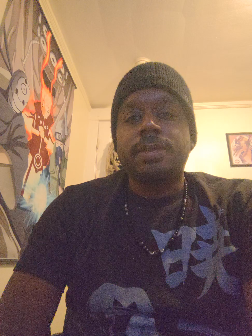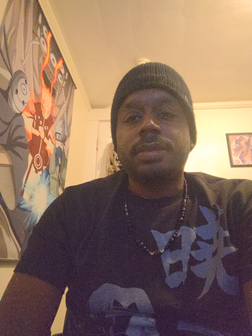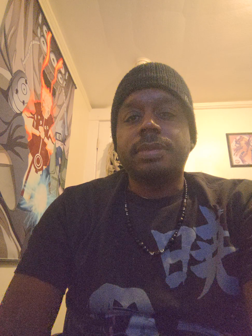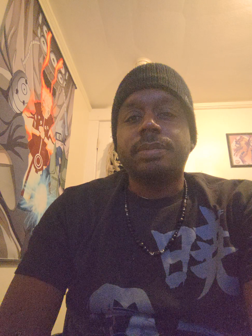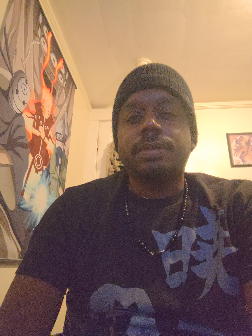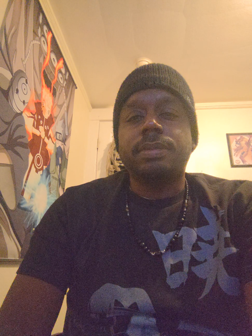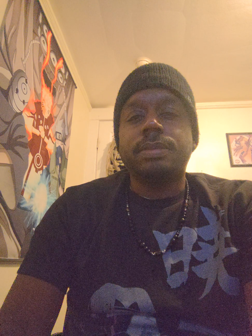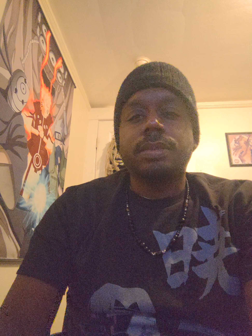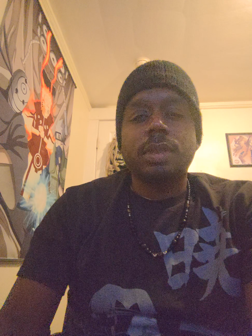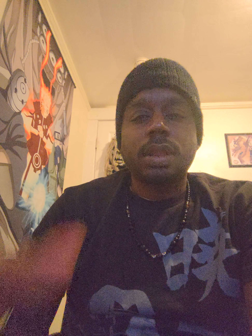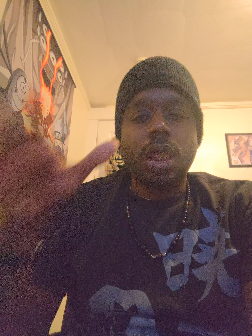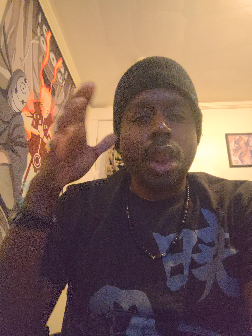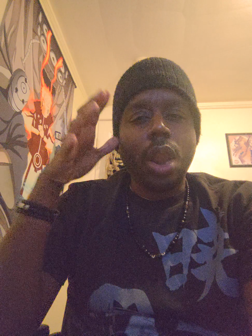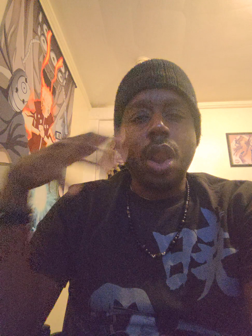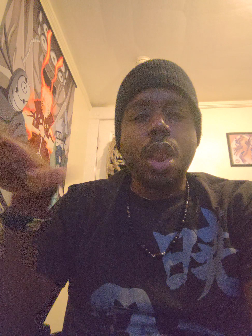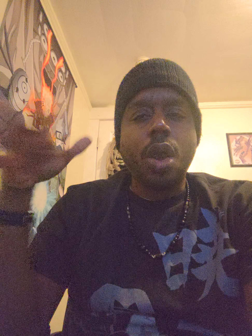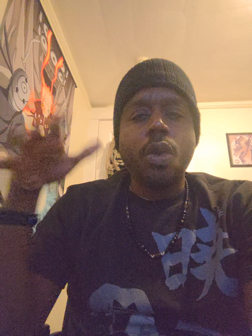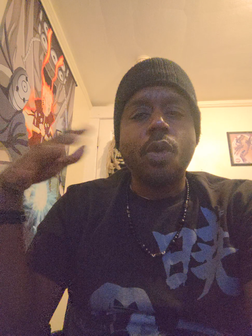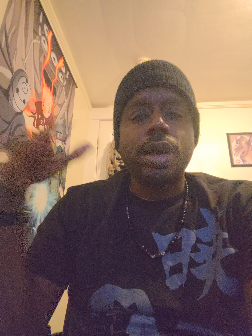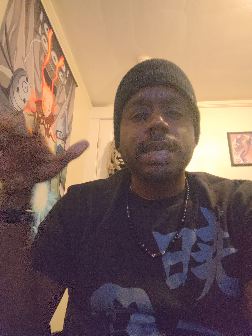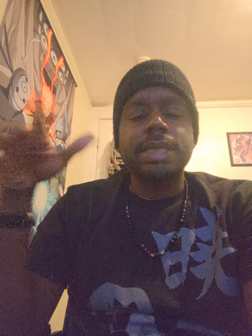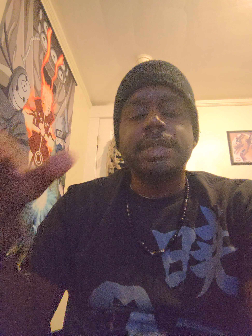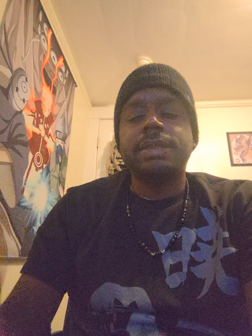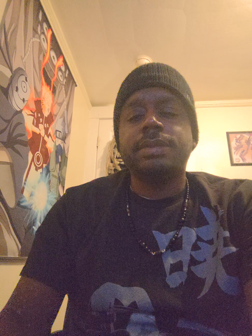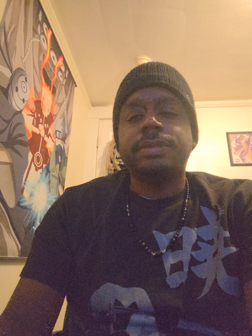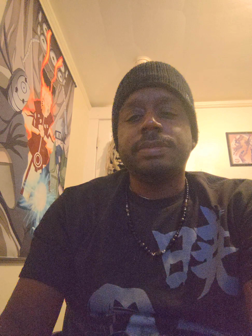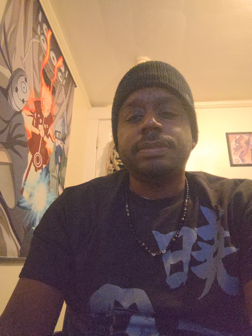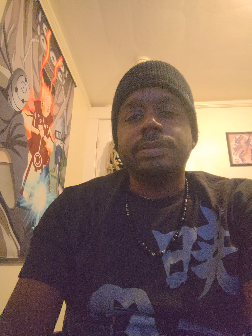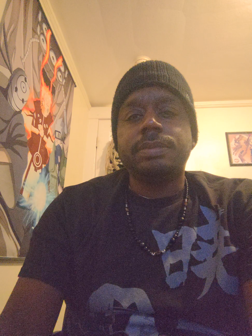noisy